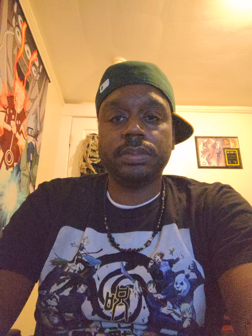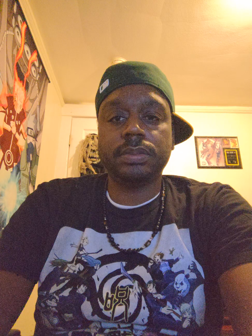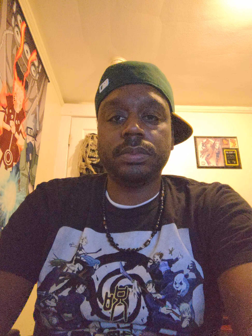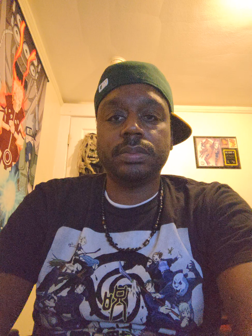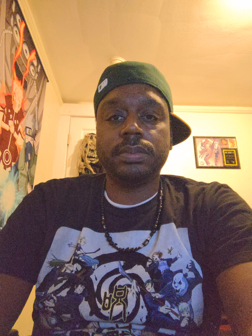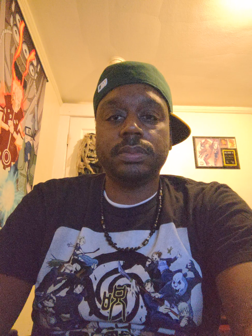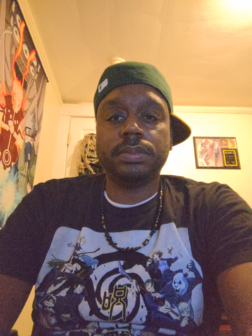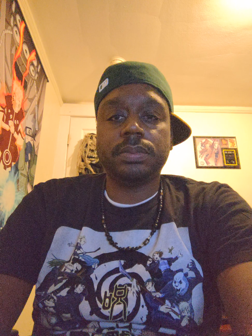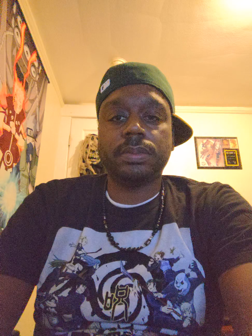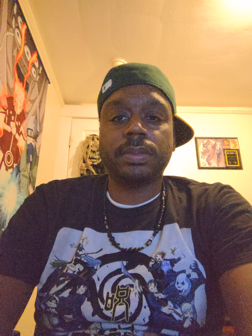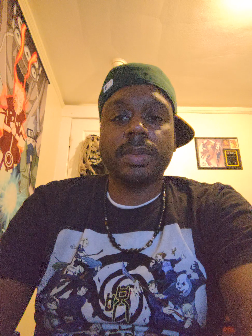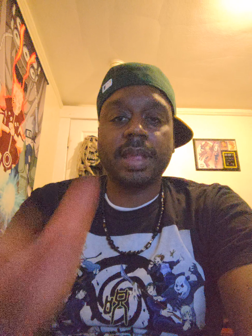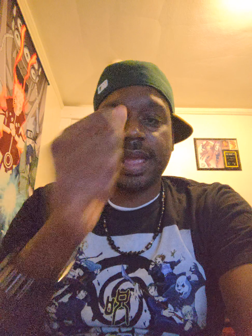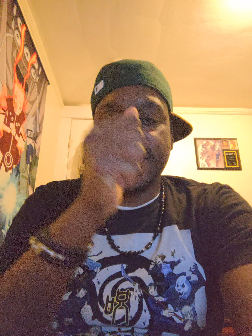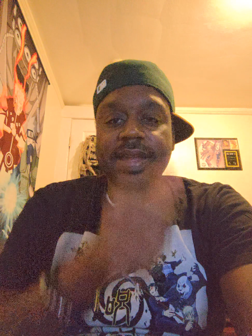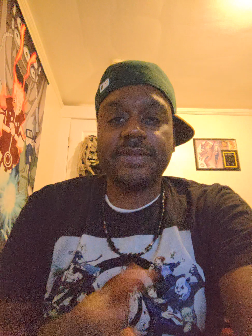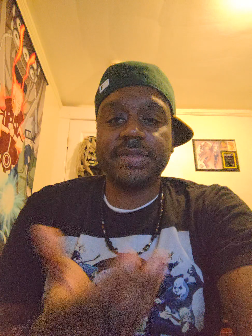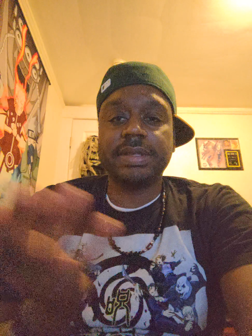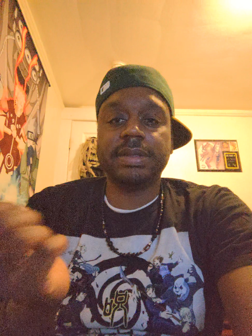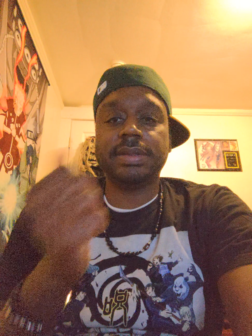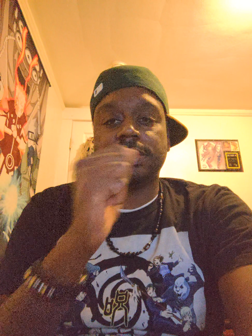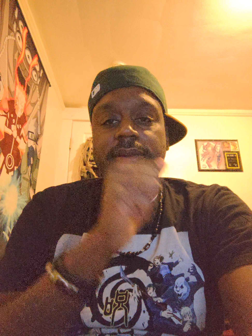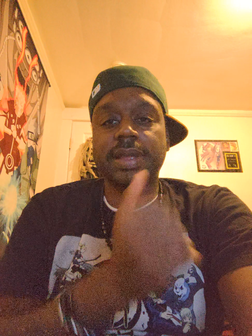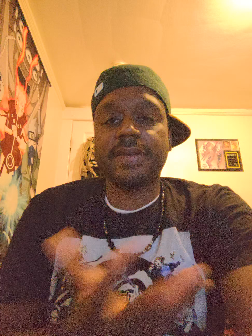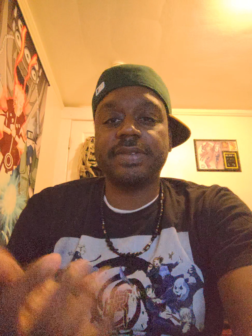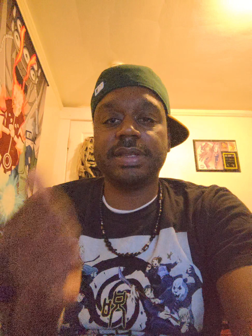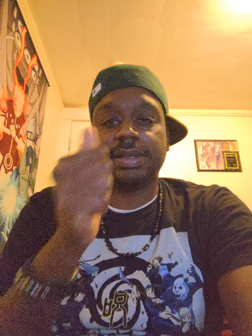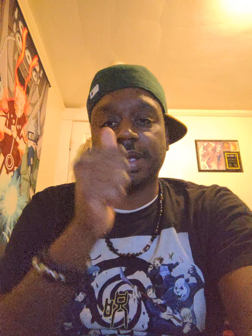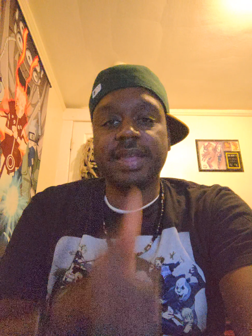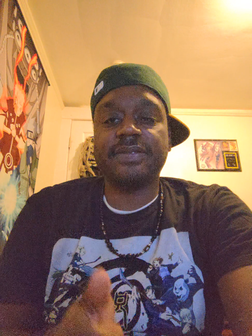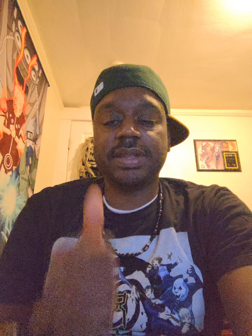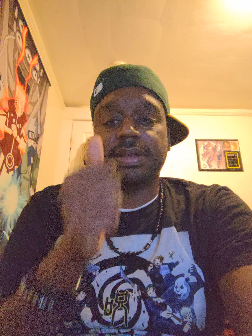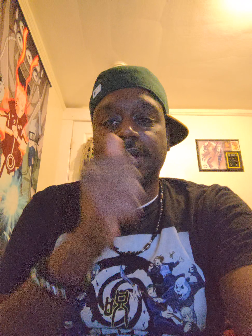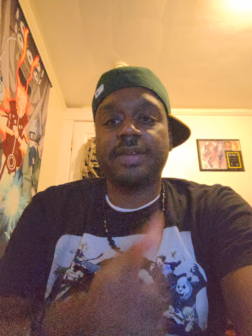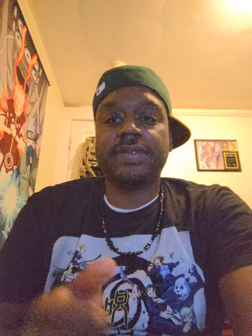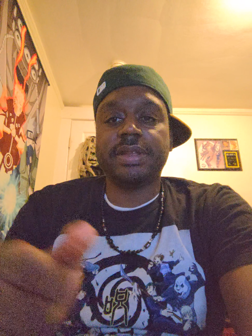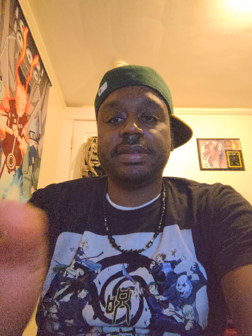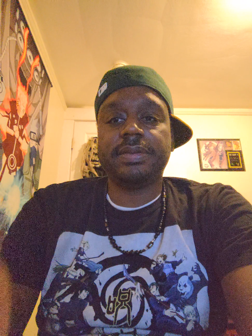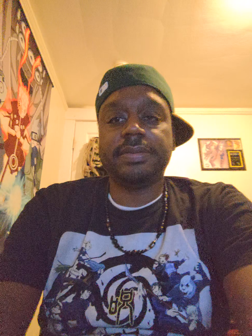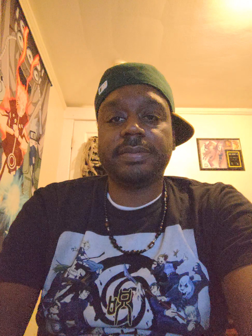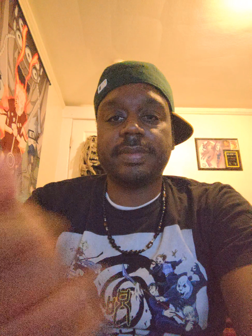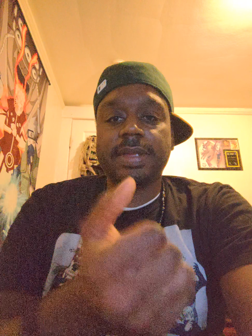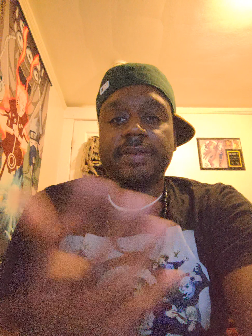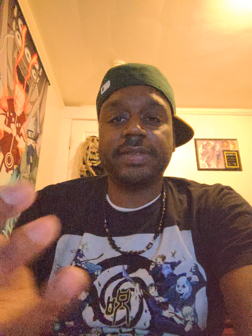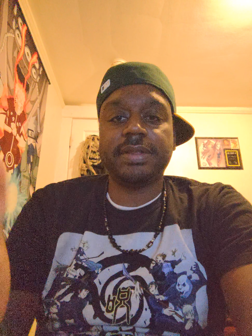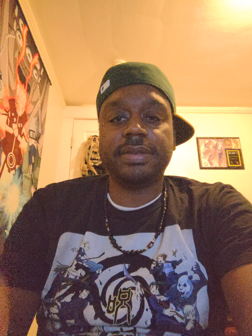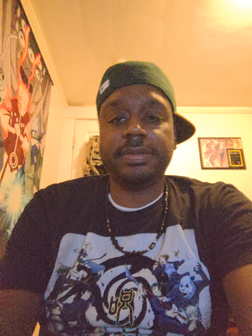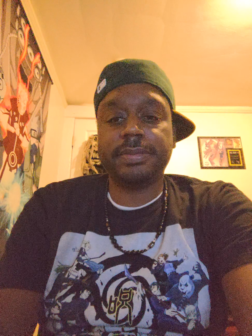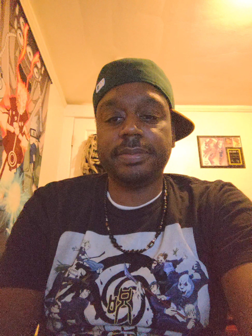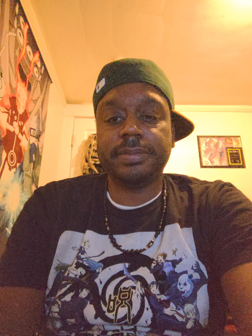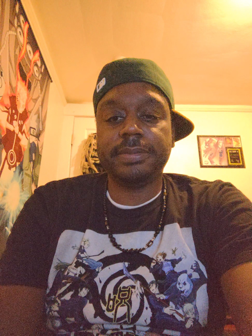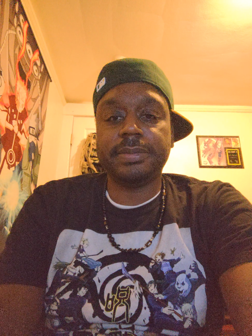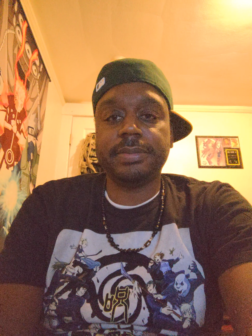every